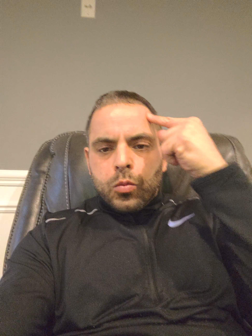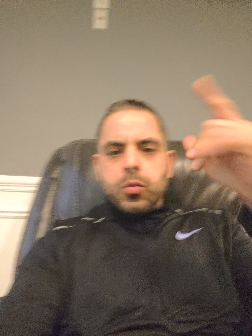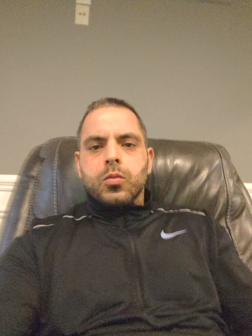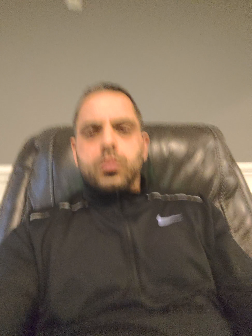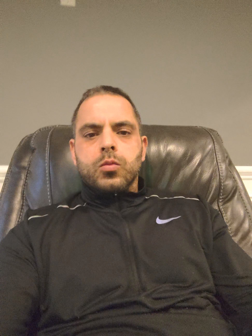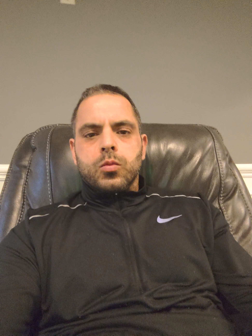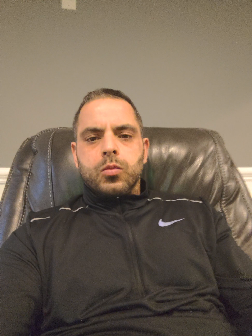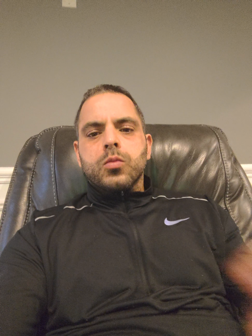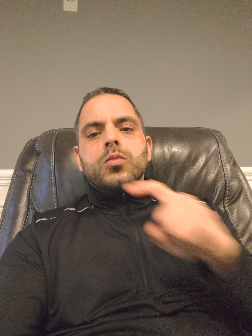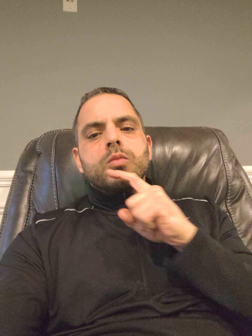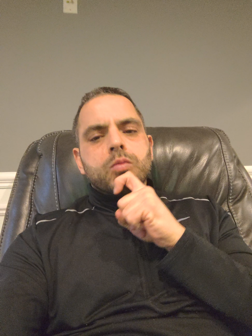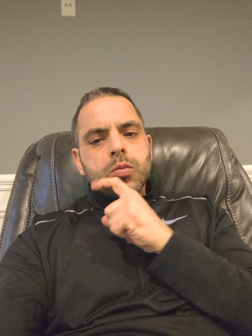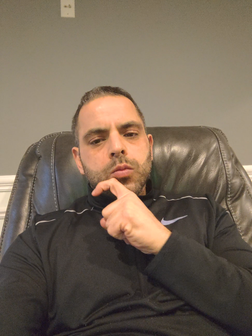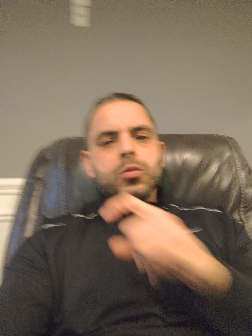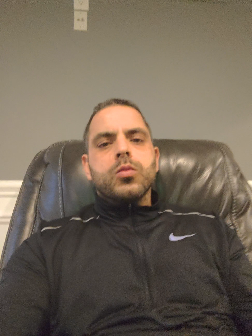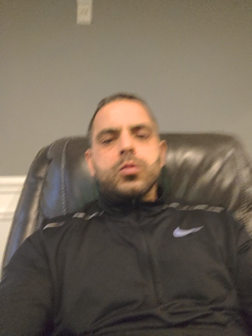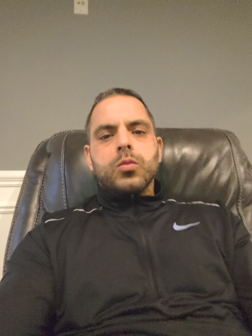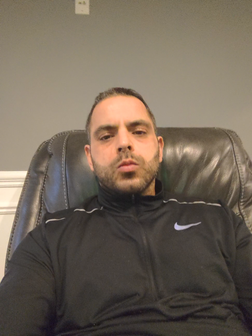cereal